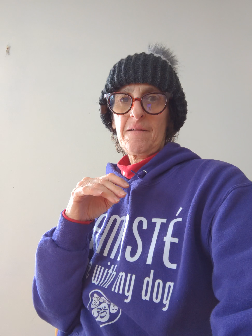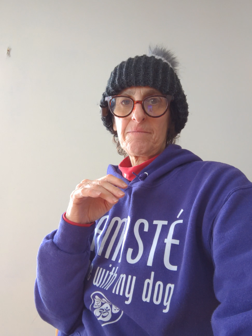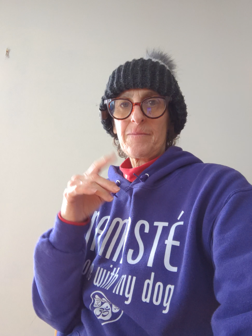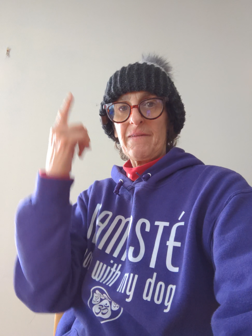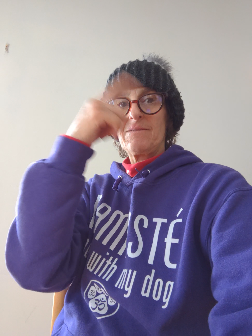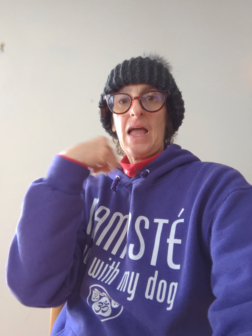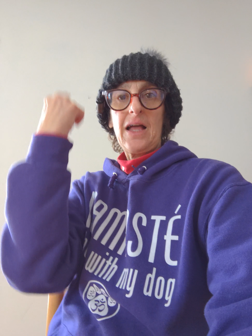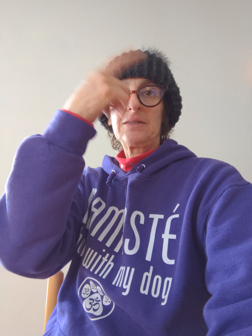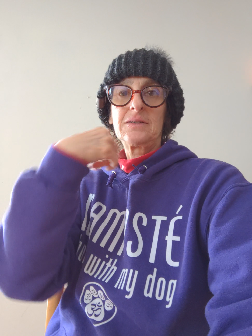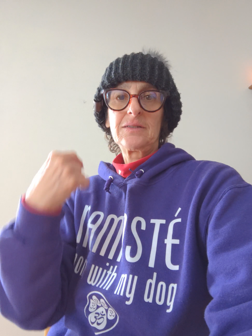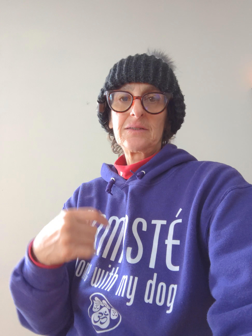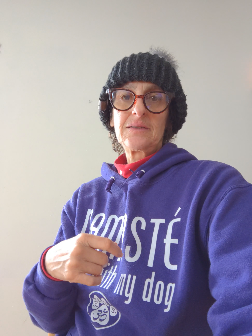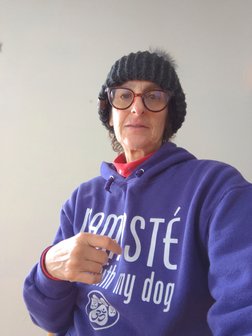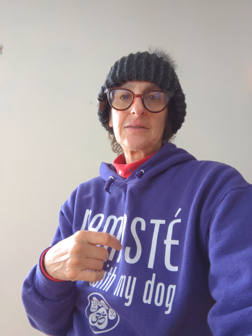face